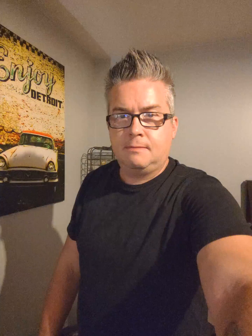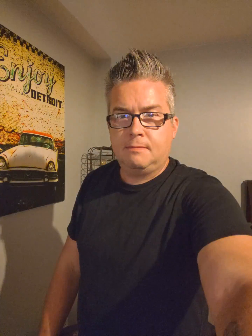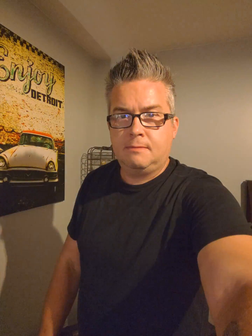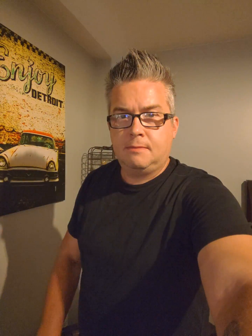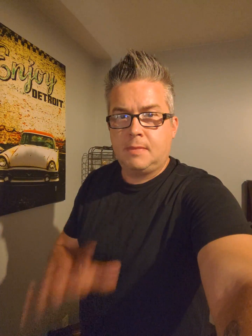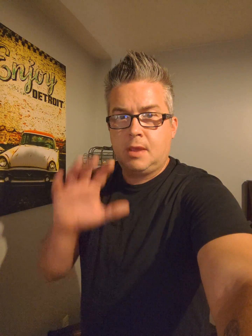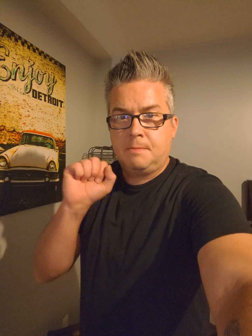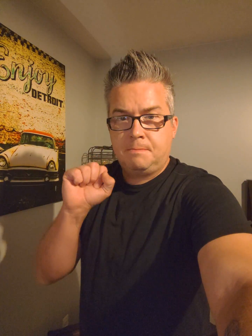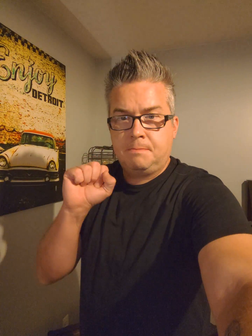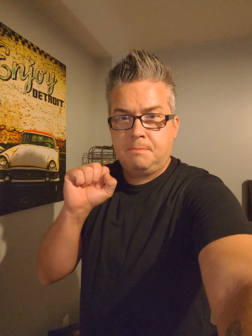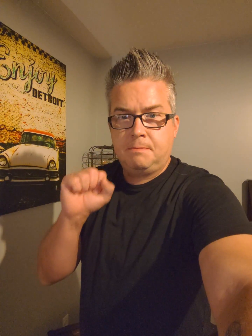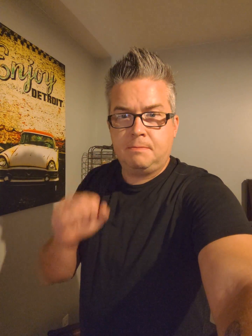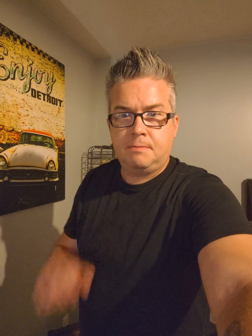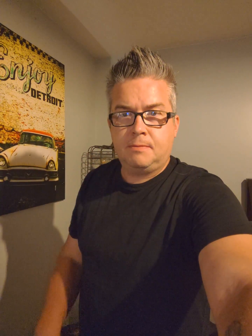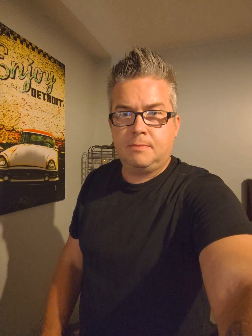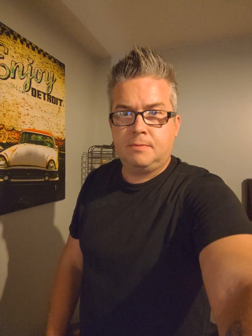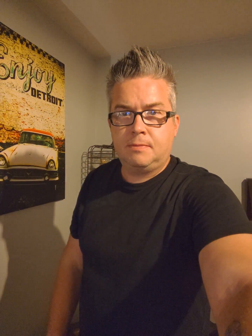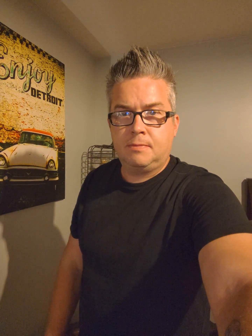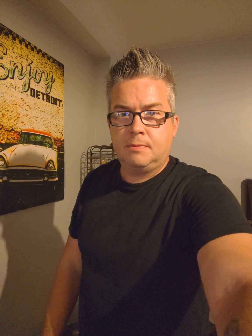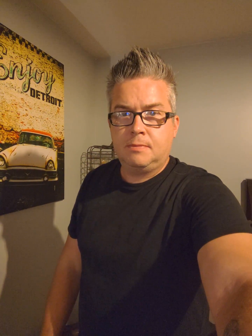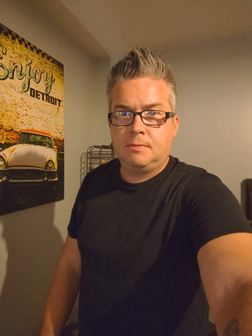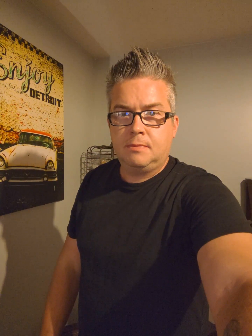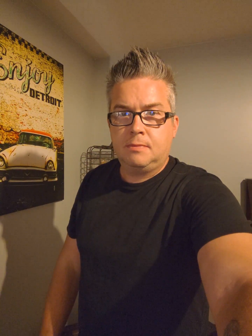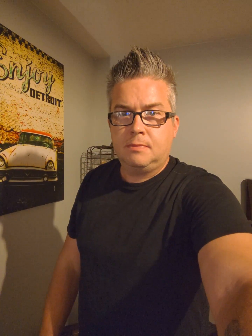catch